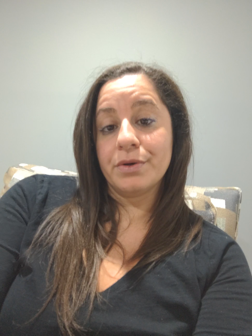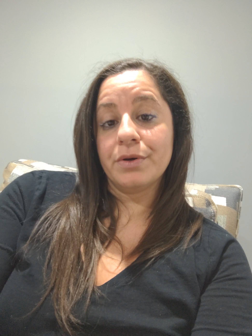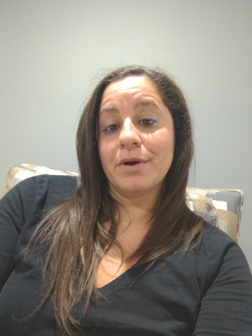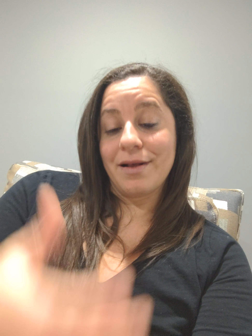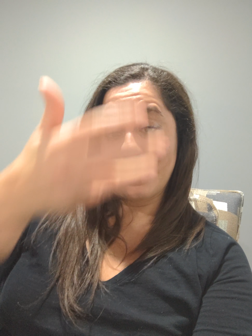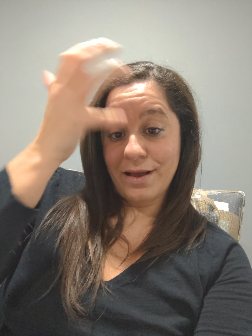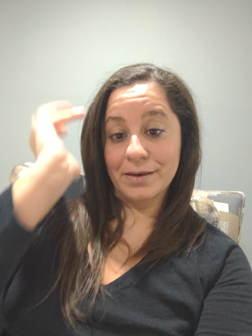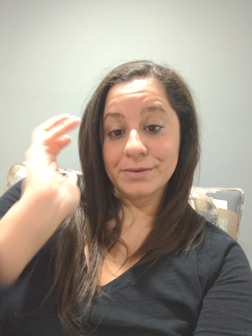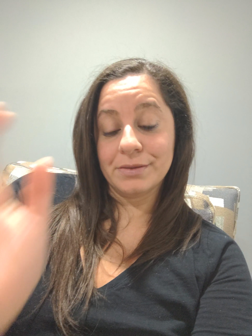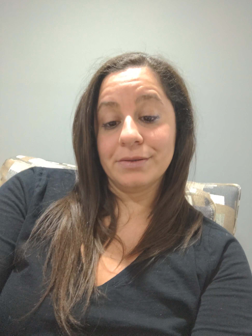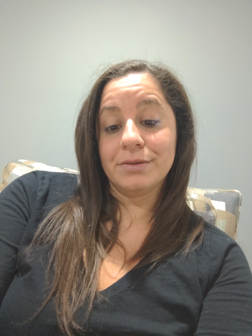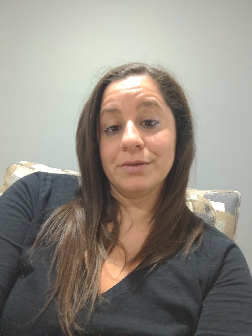lion